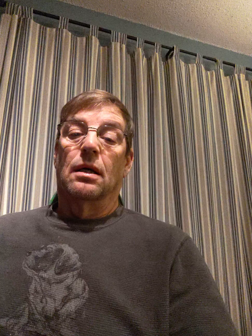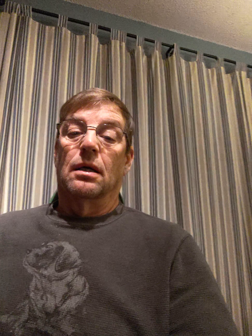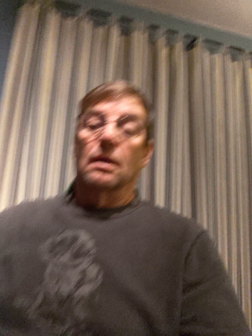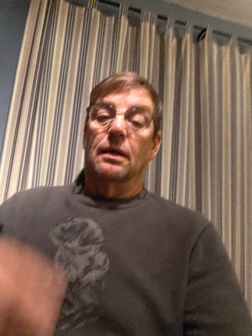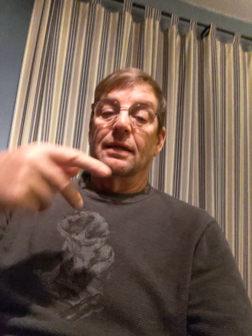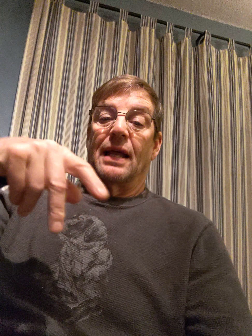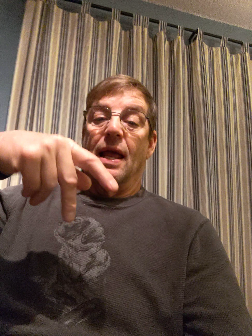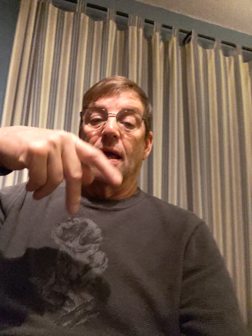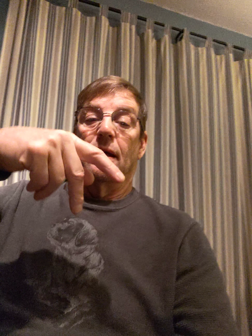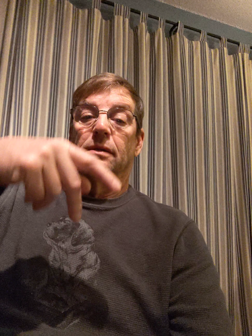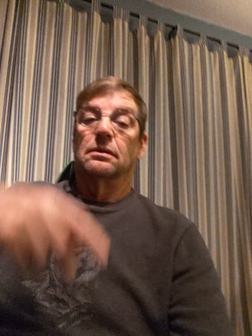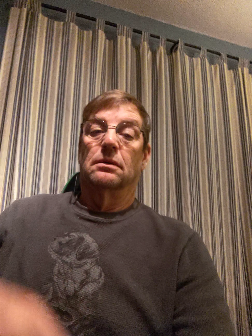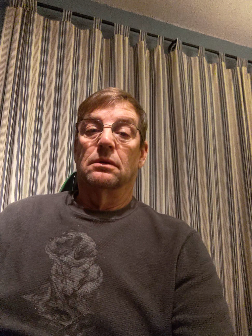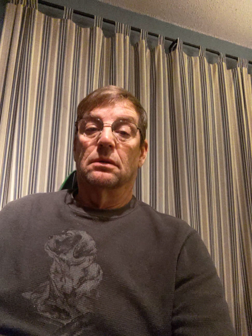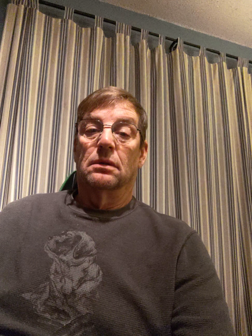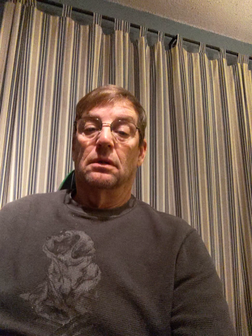dance